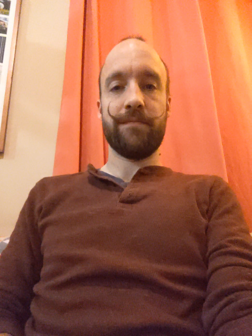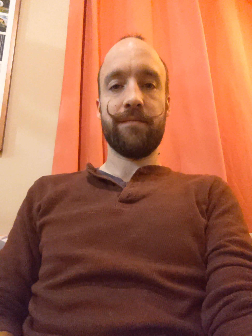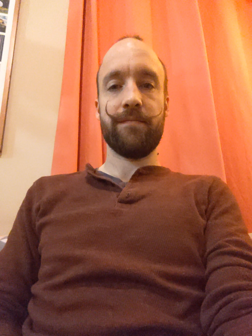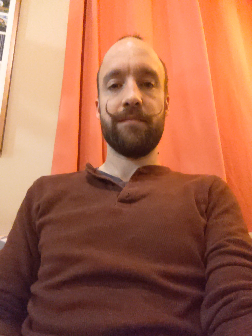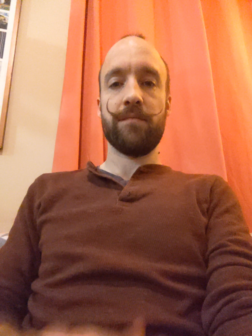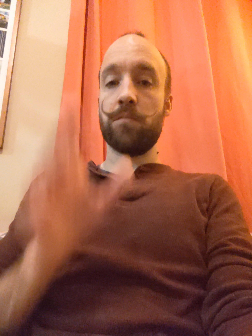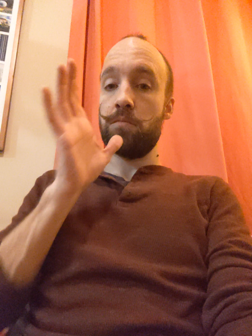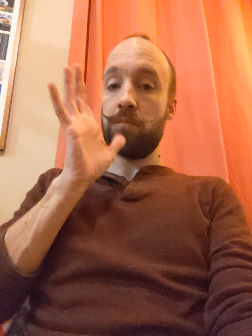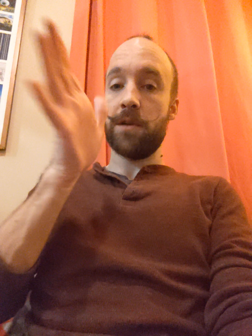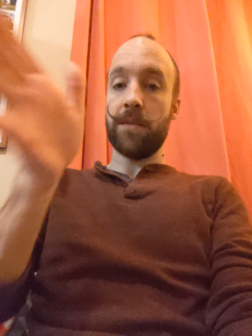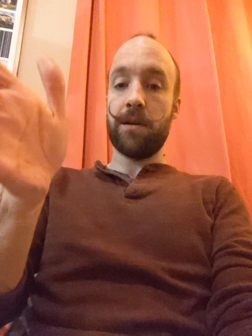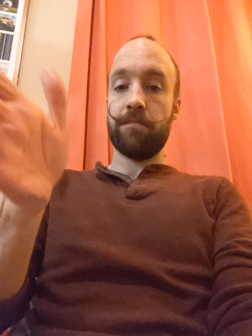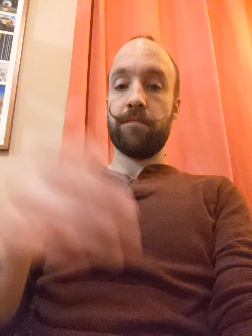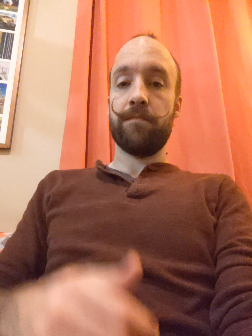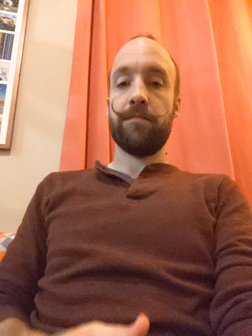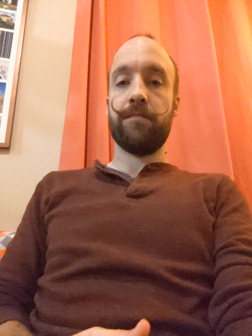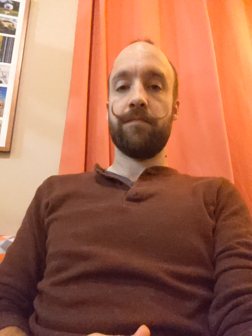grandma